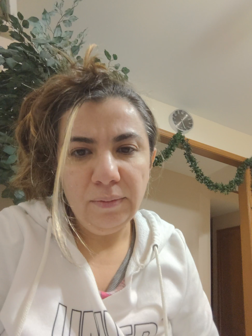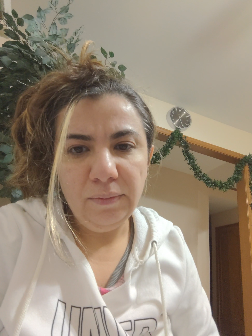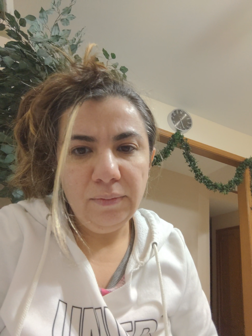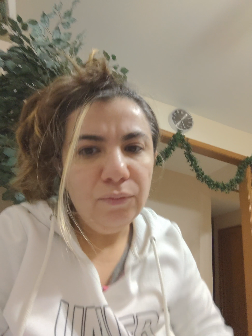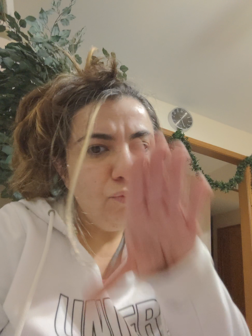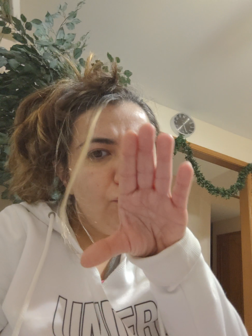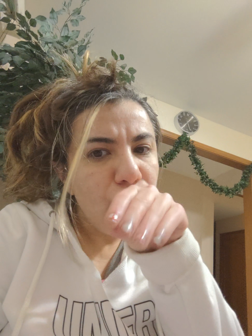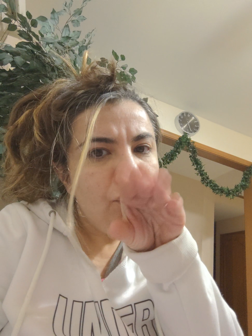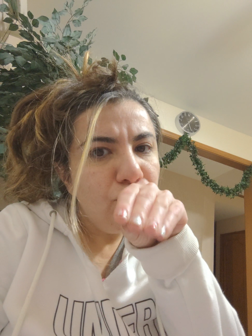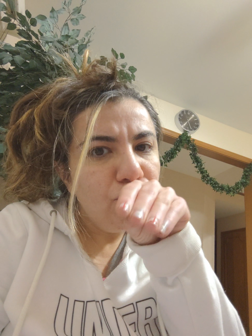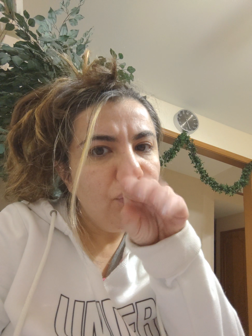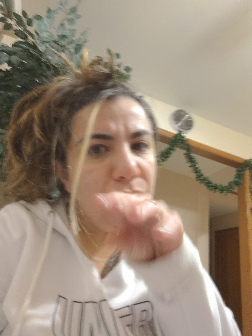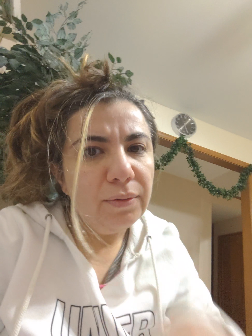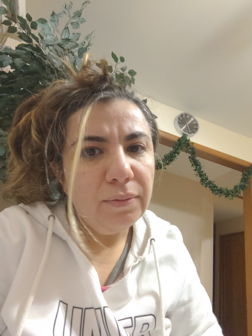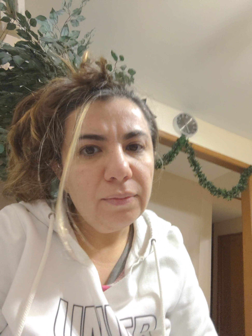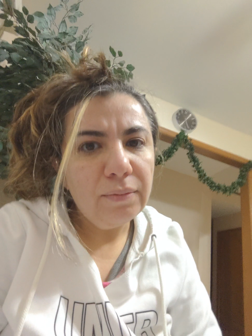duck